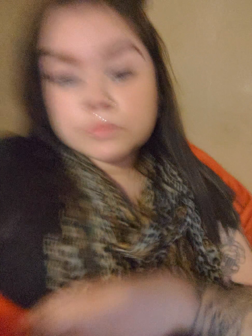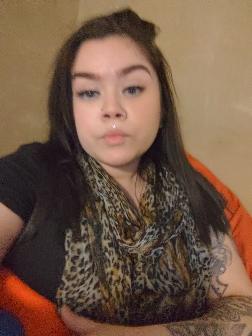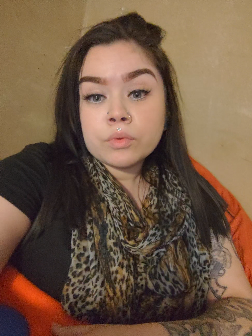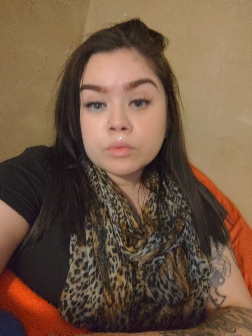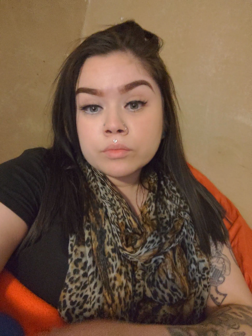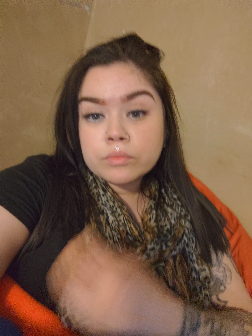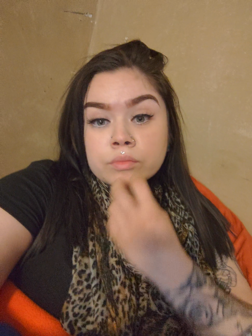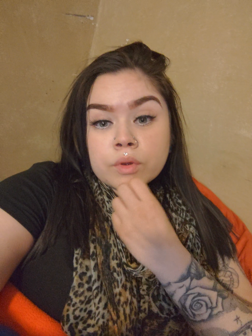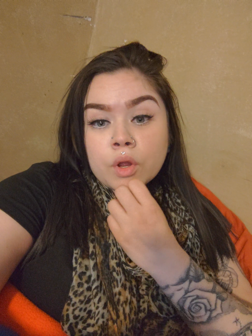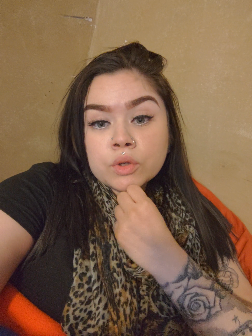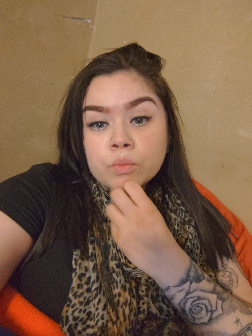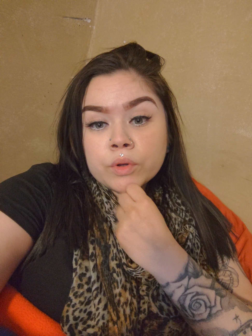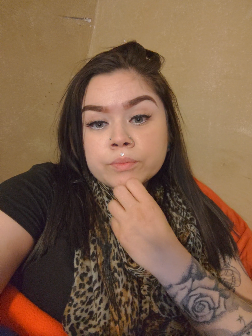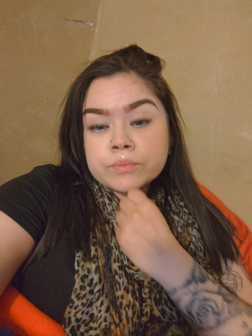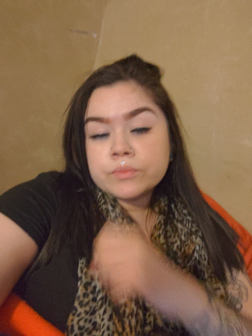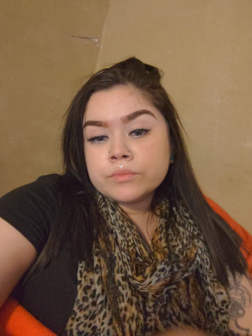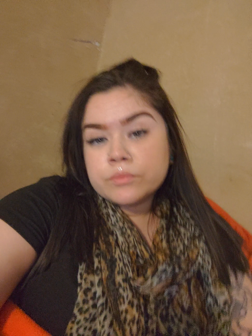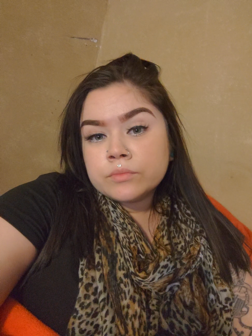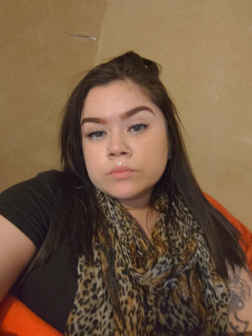underwear